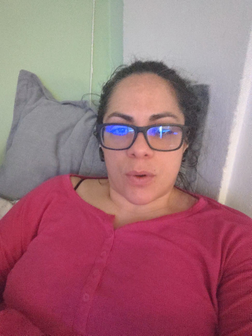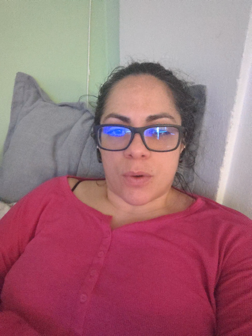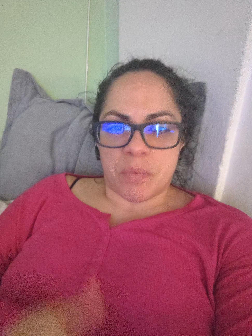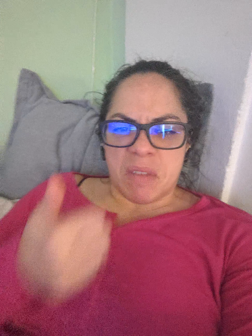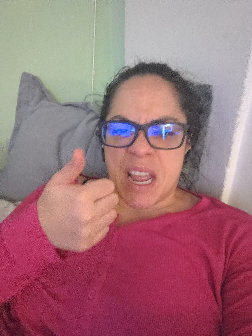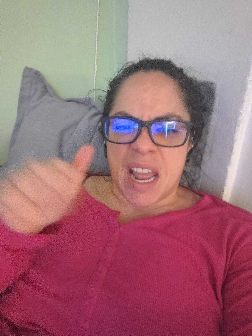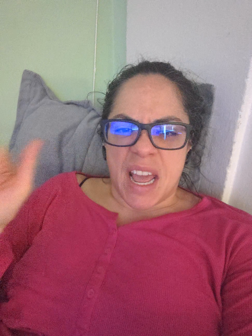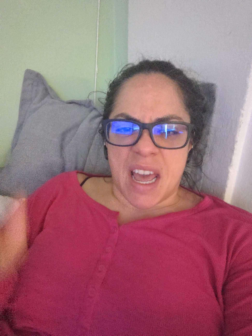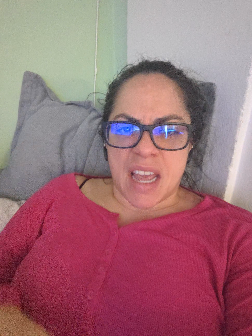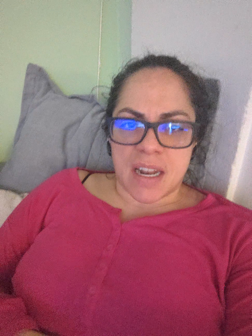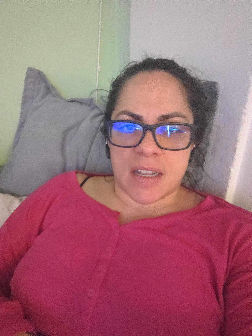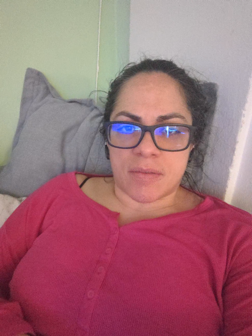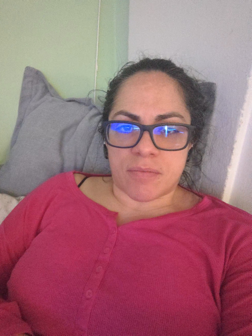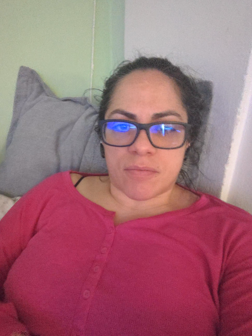any